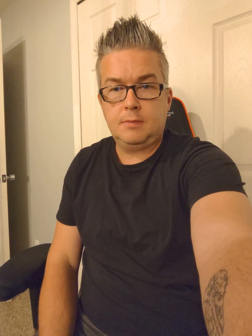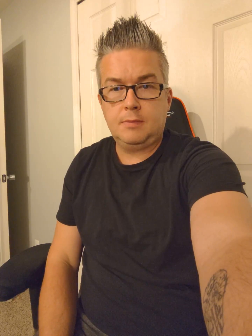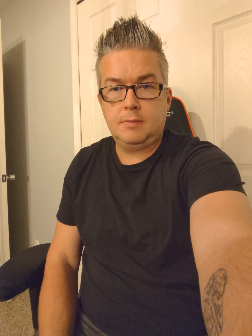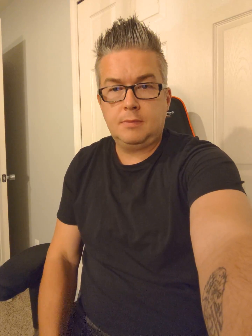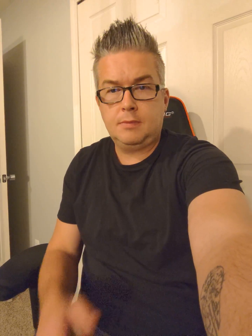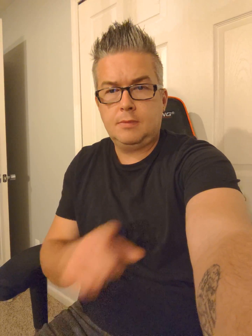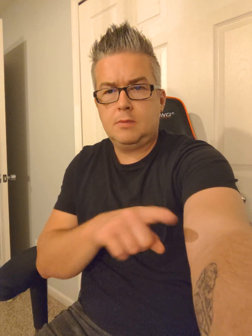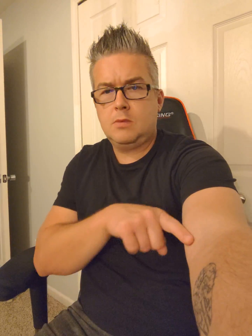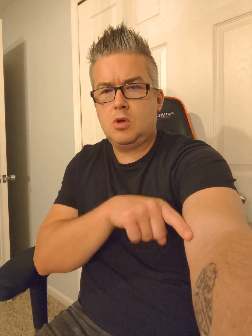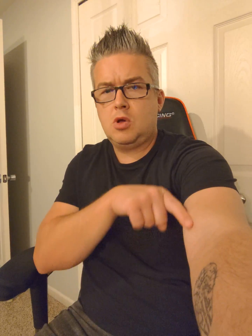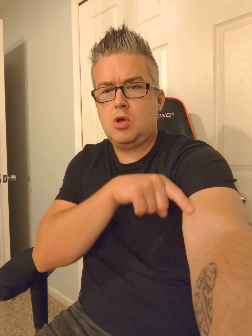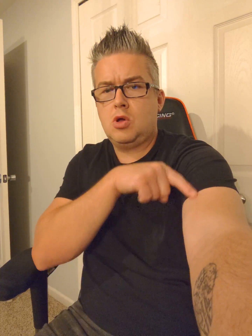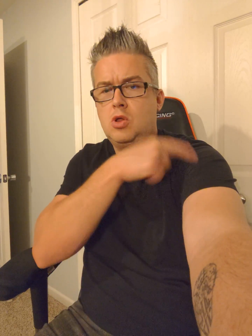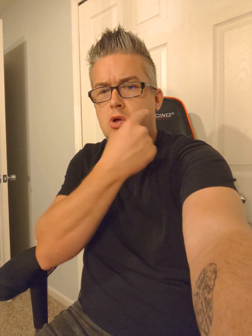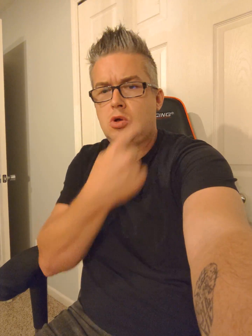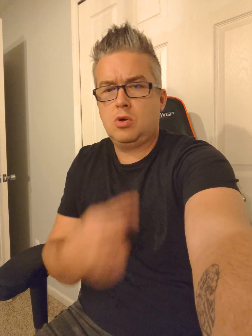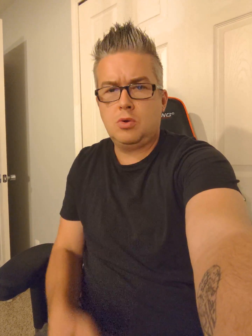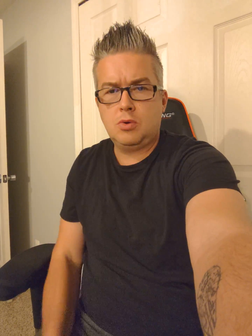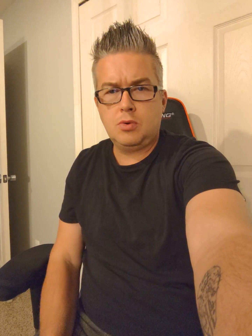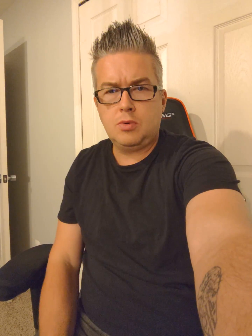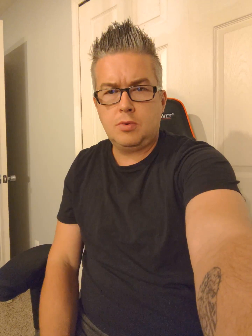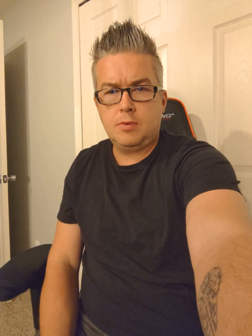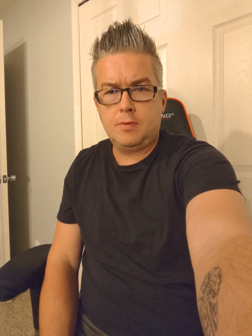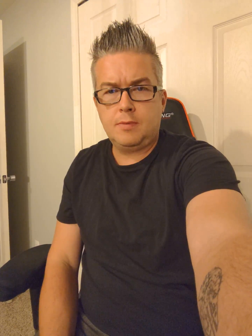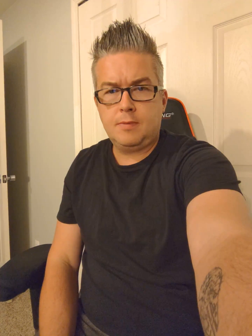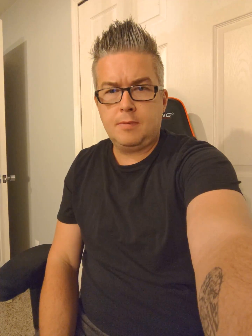long